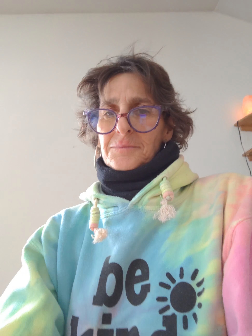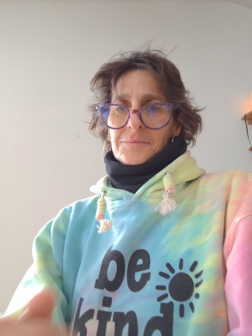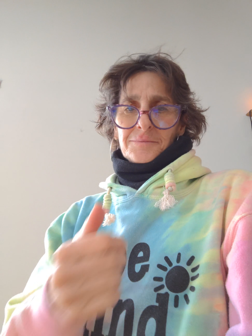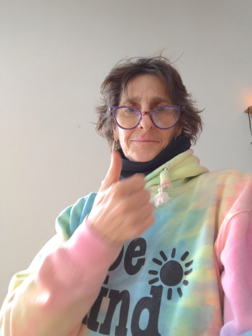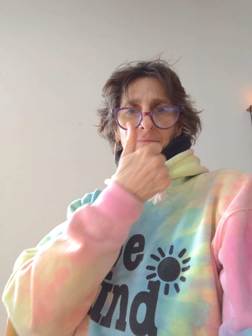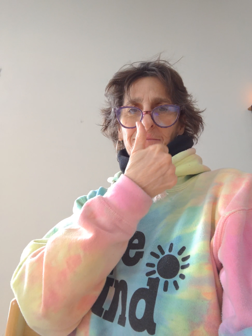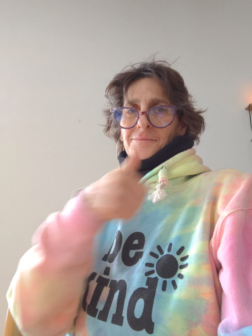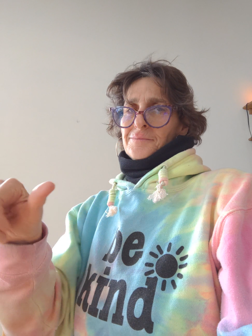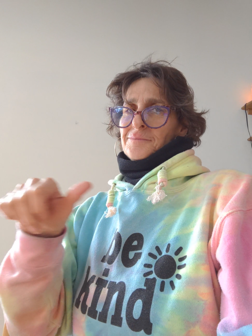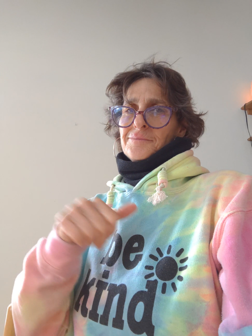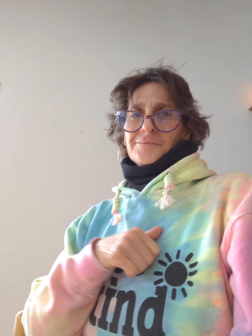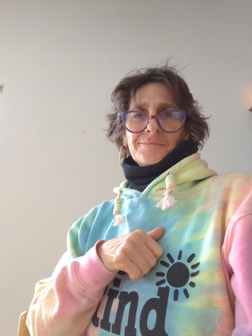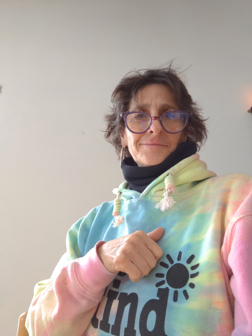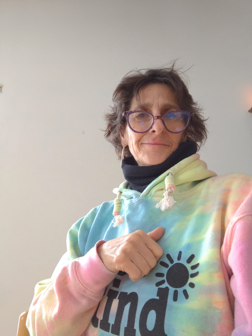any